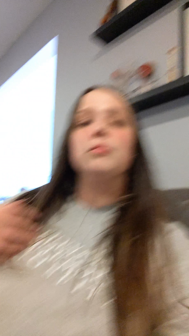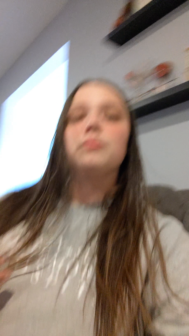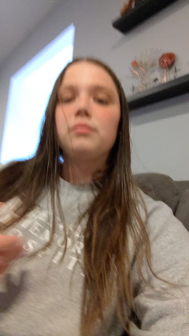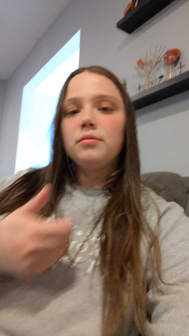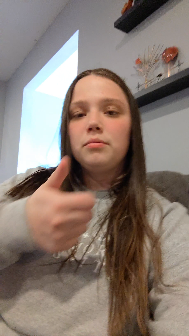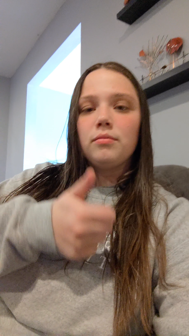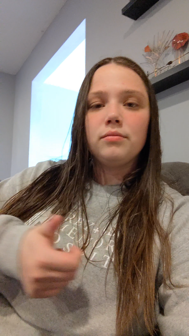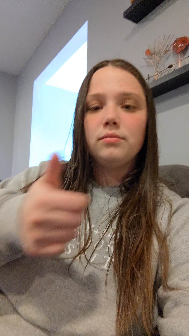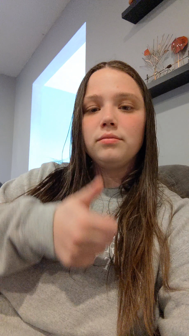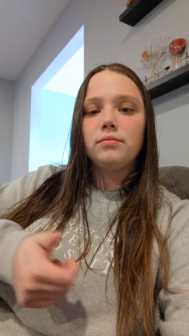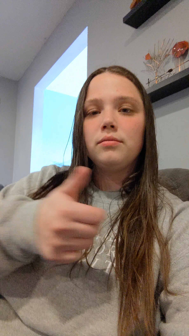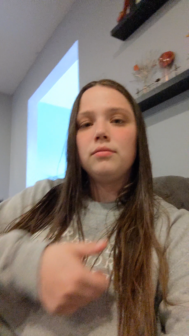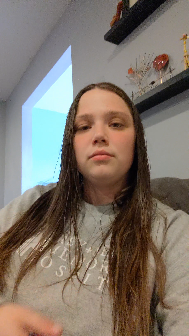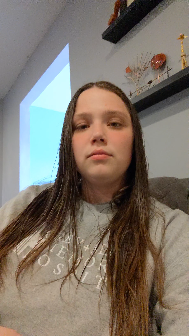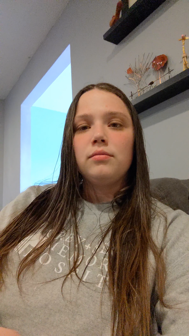basement